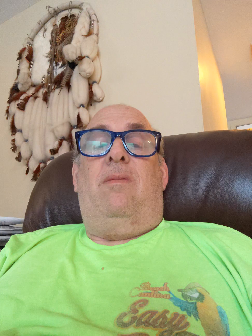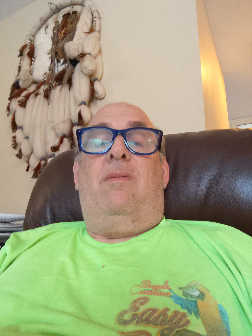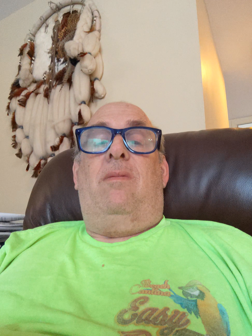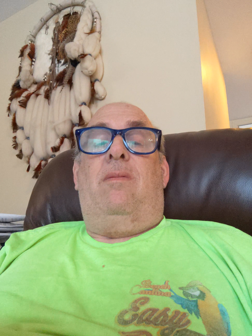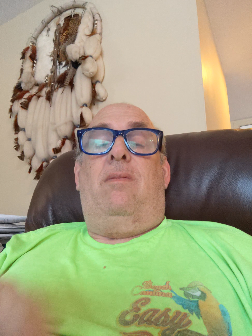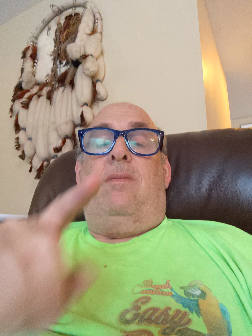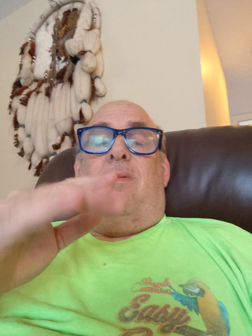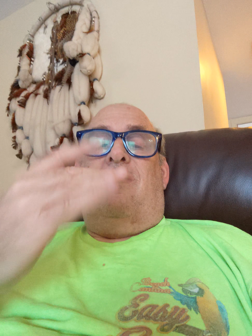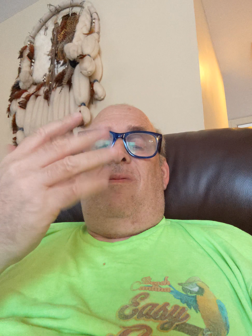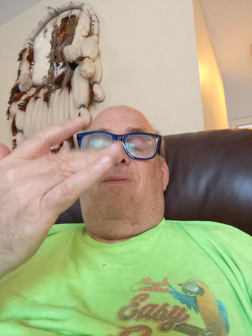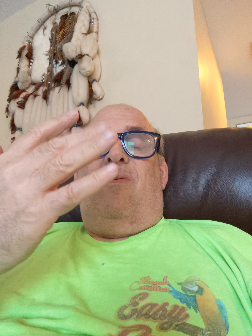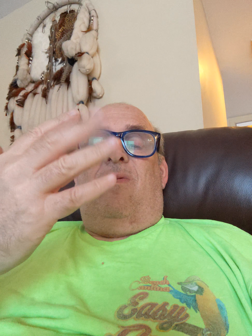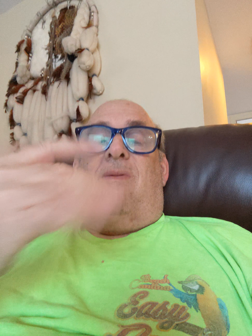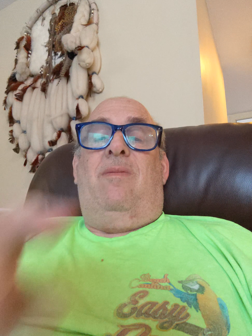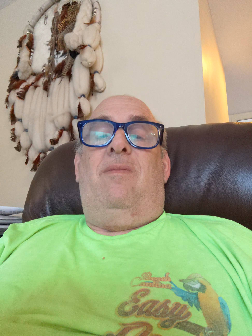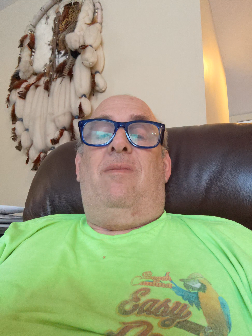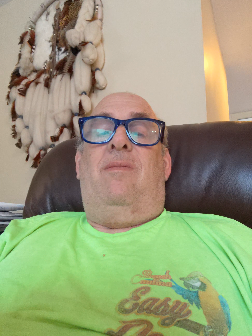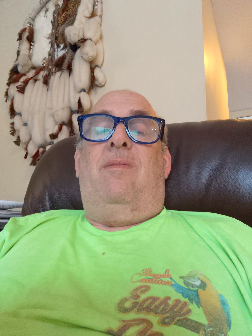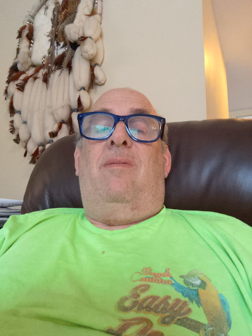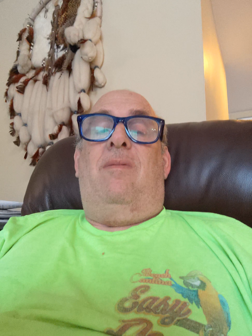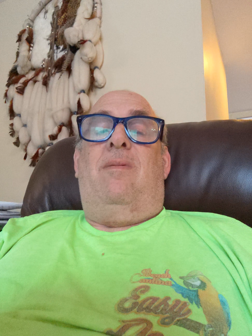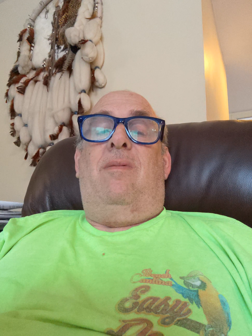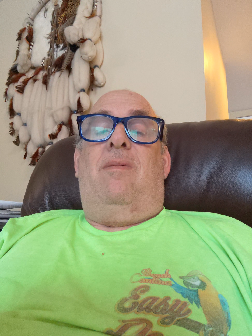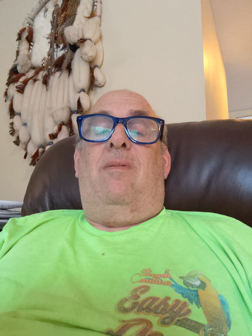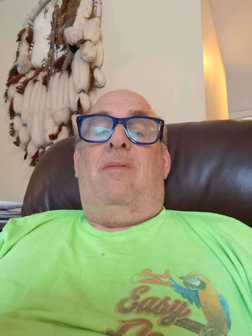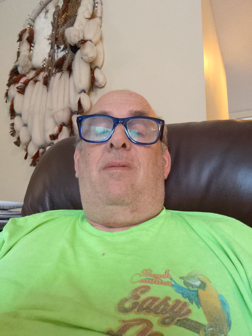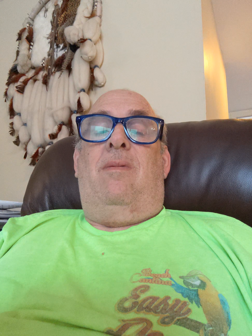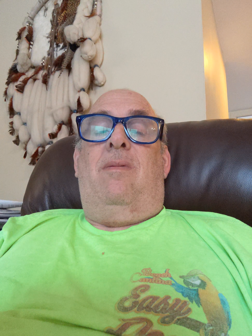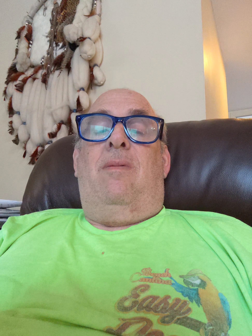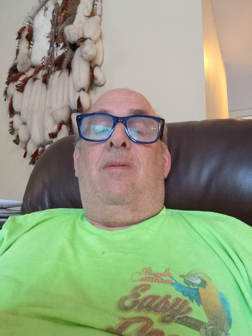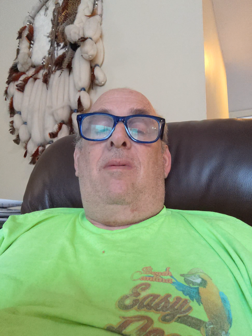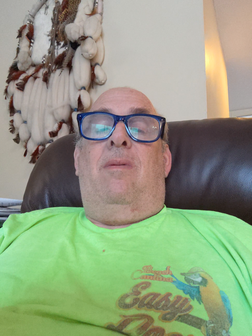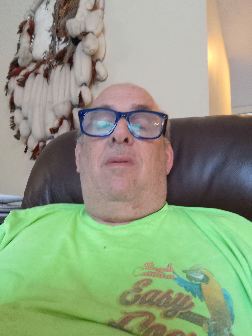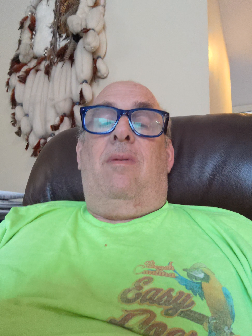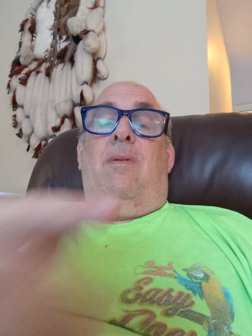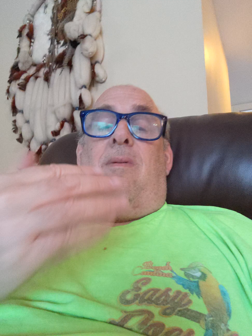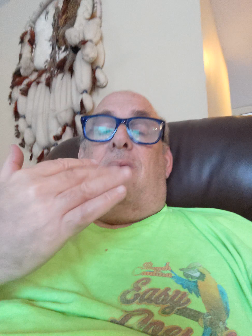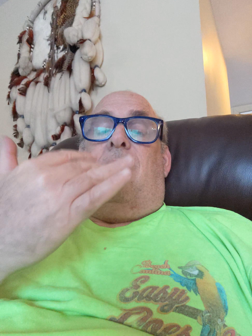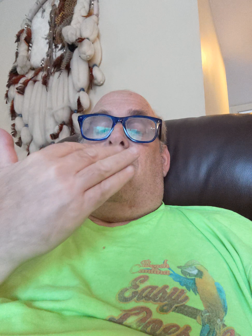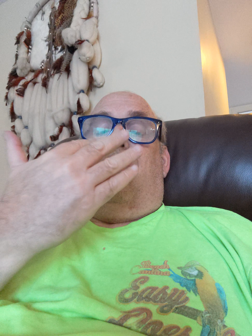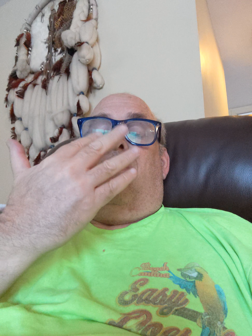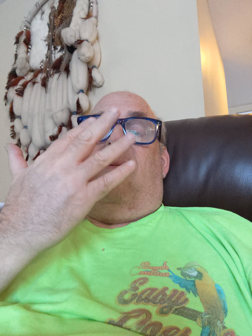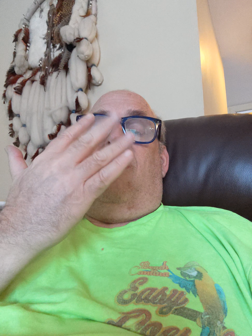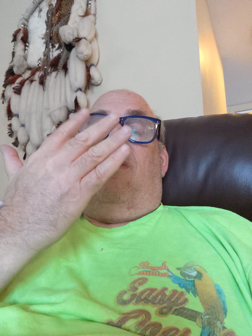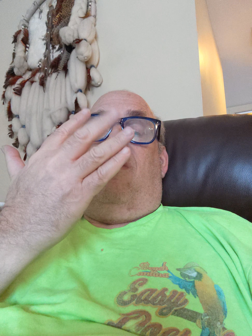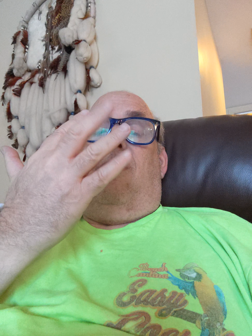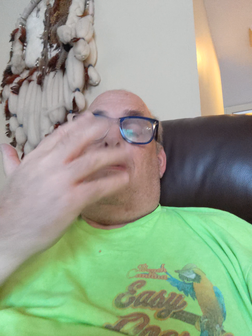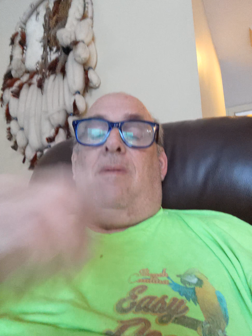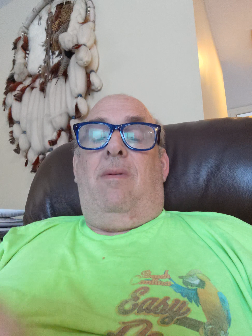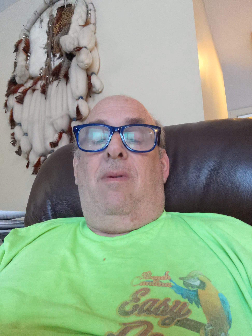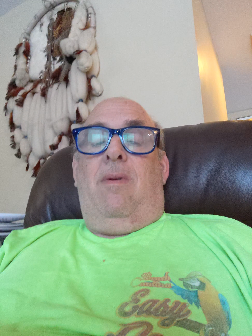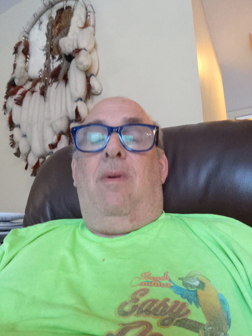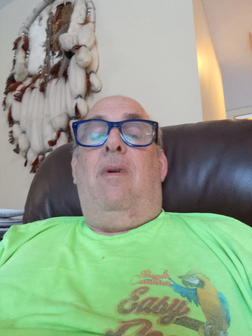finger